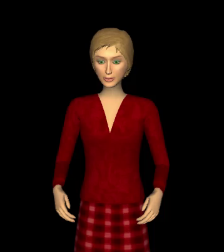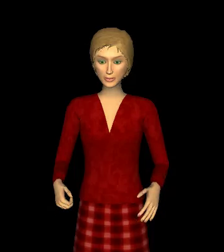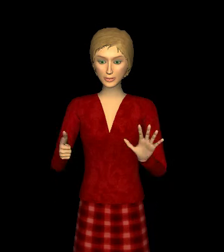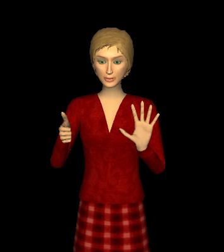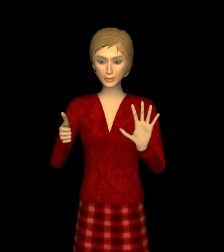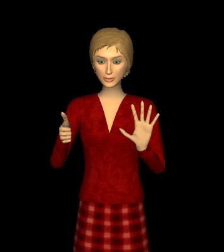6